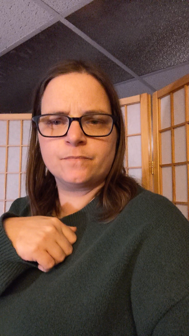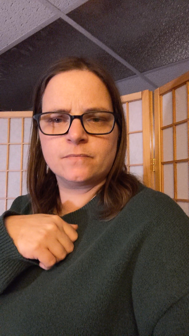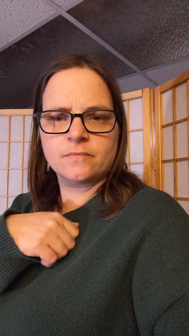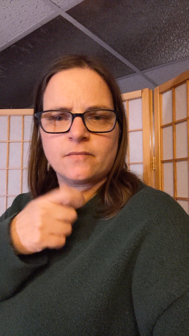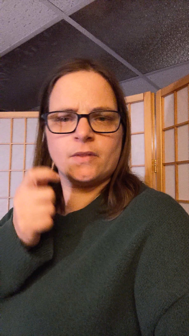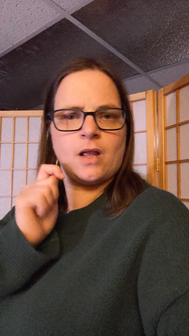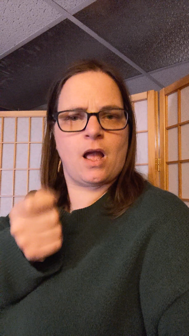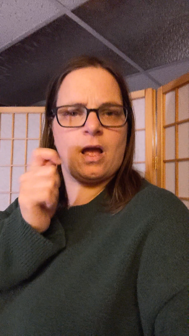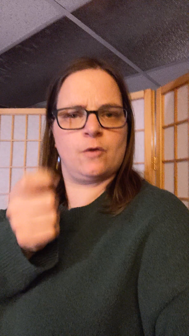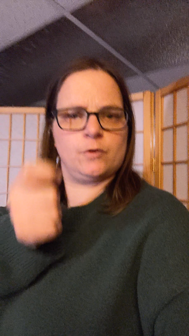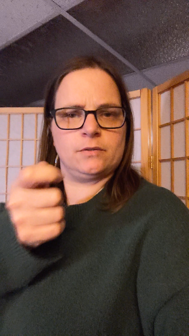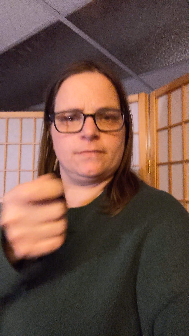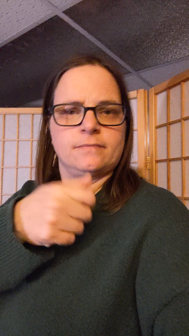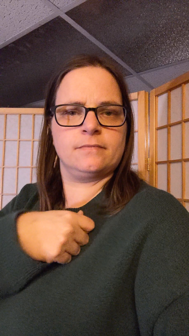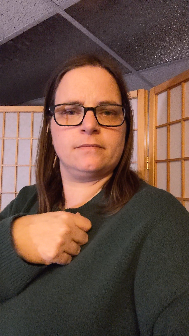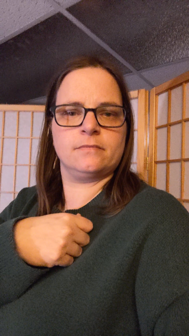cart